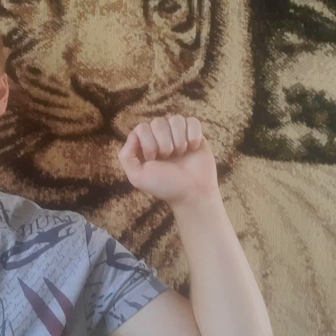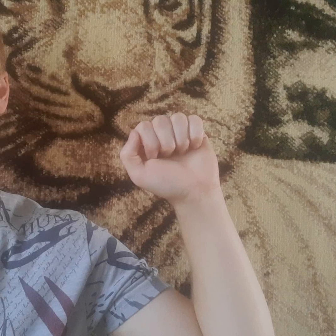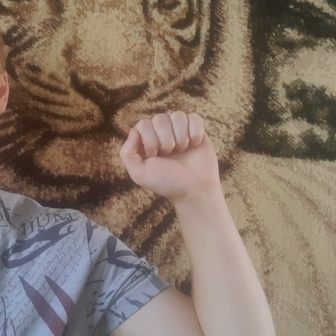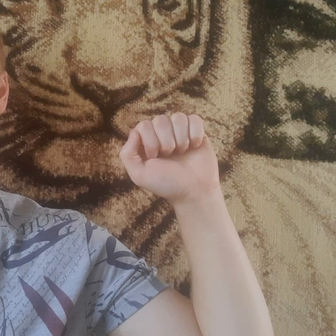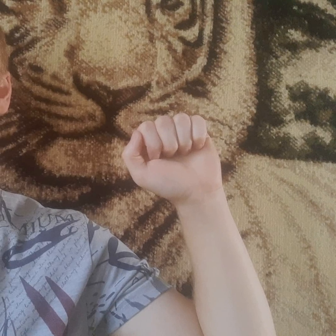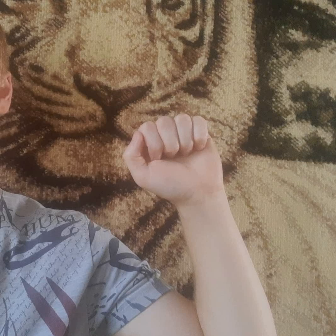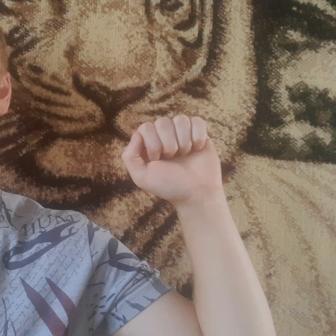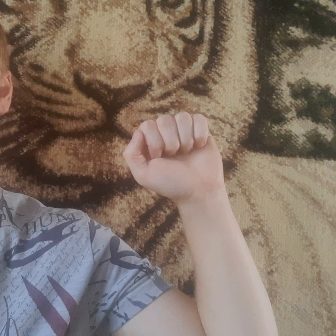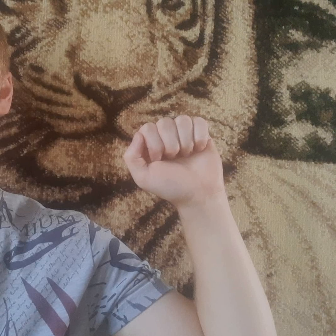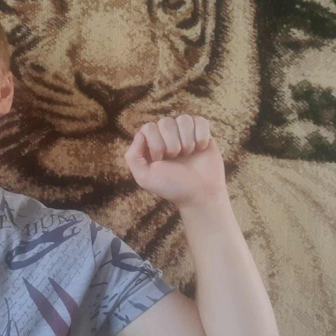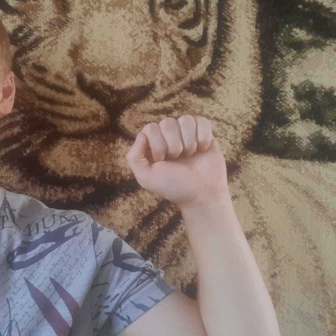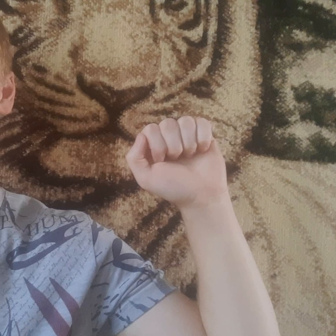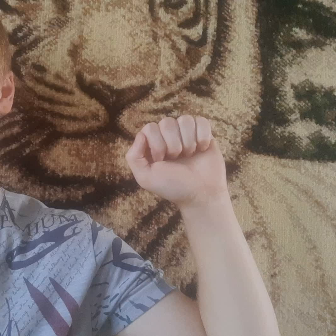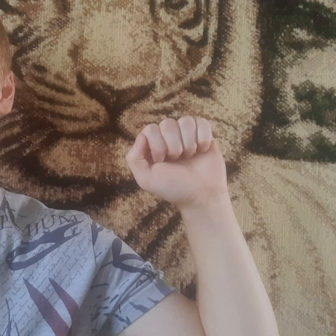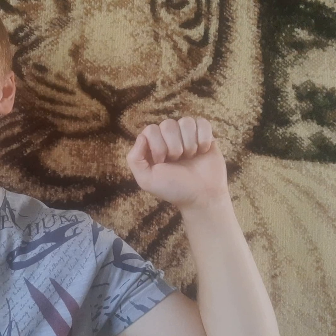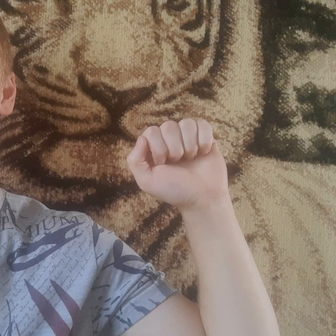А